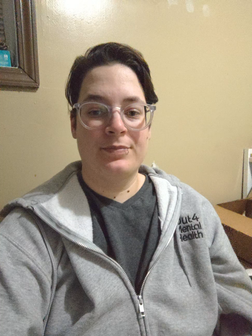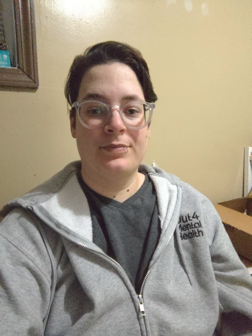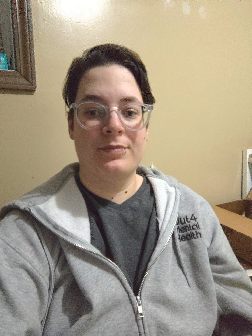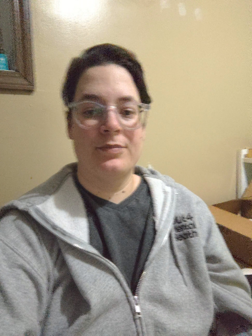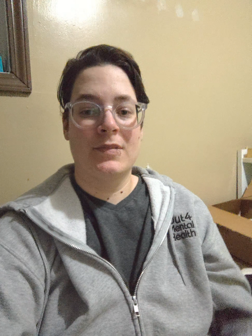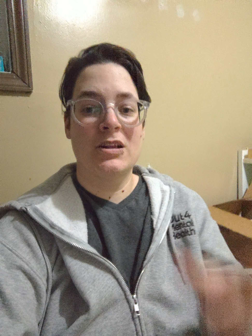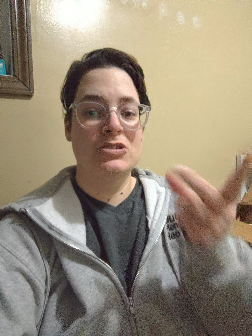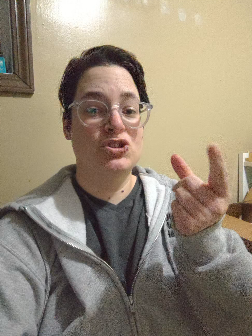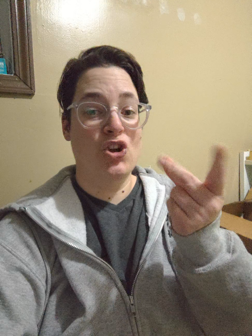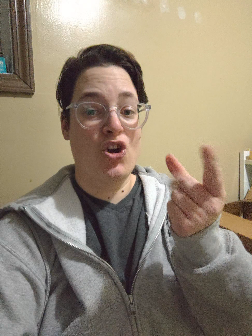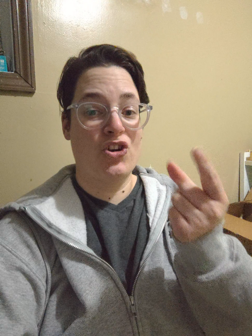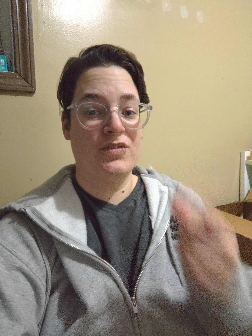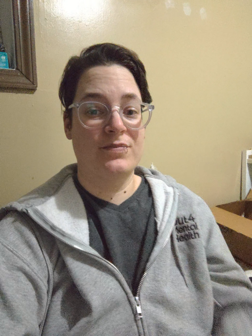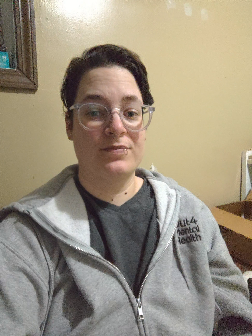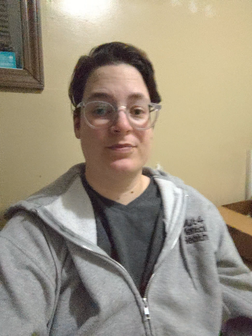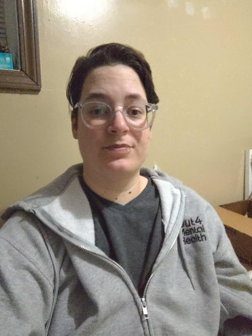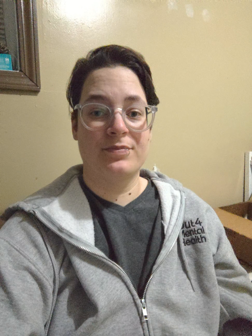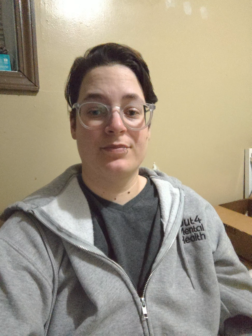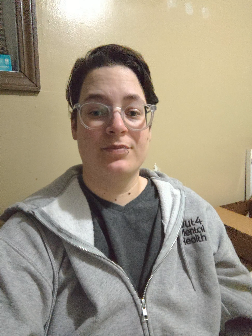dog